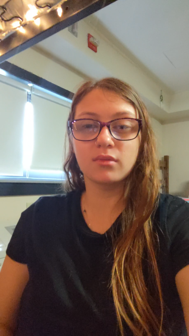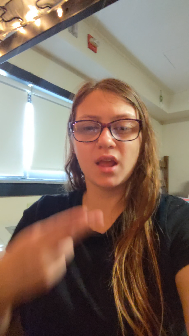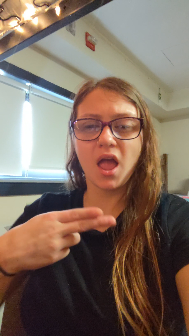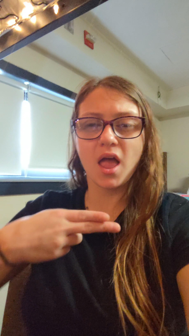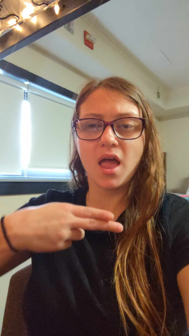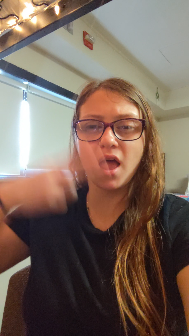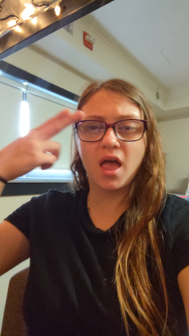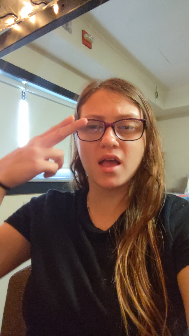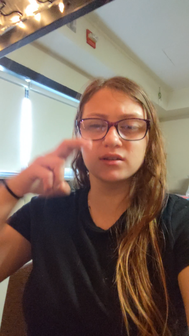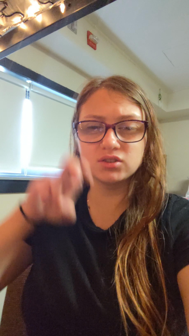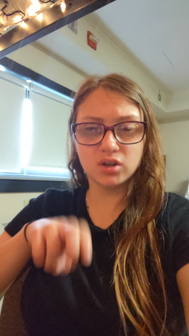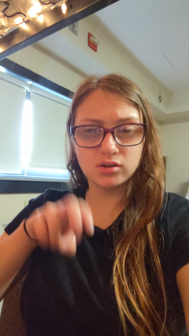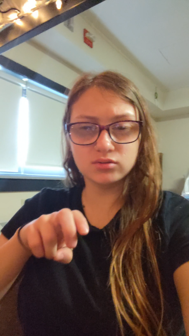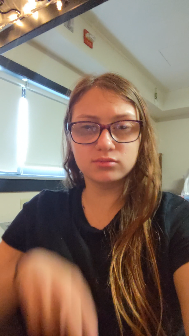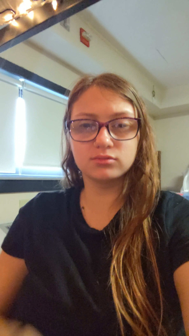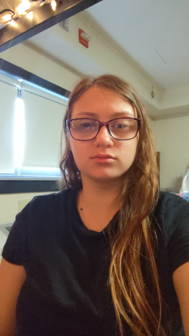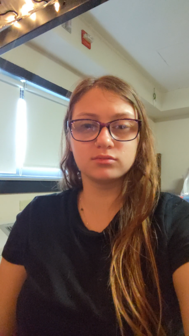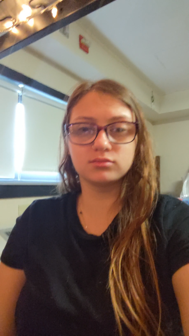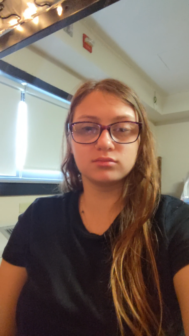high chair